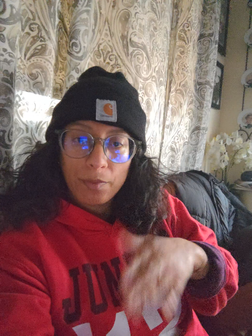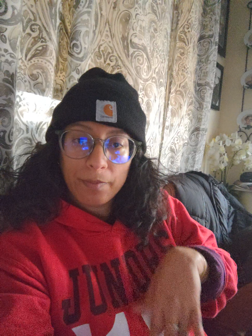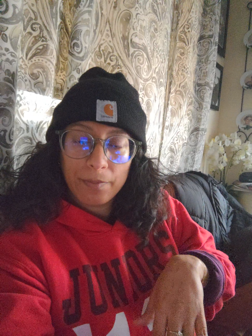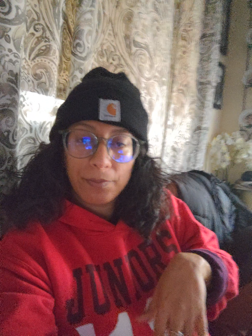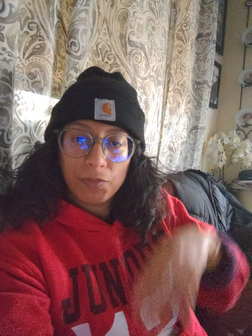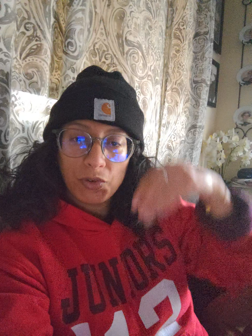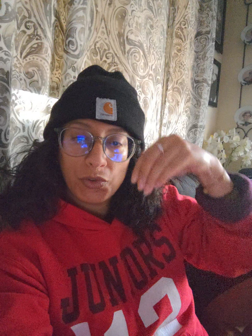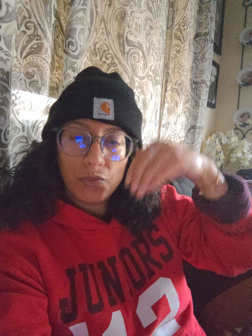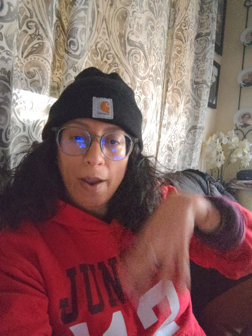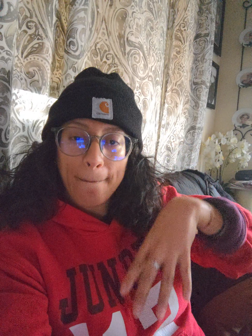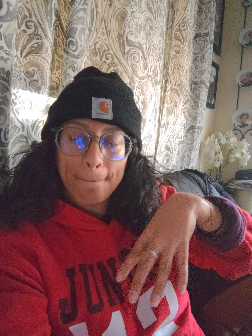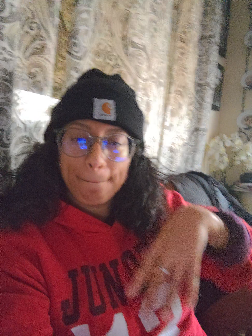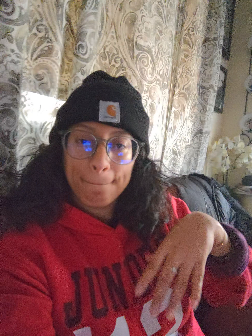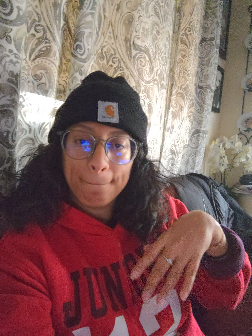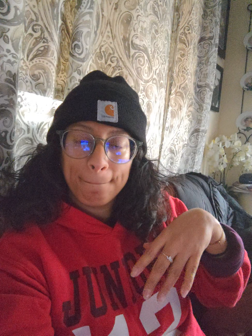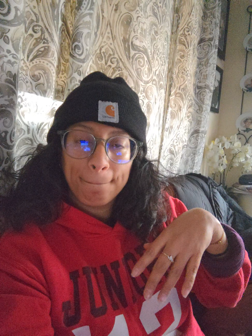drop